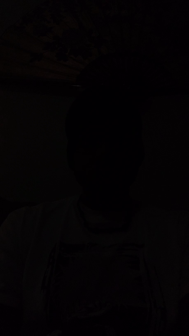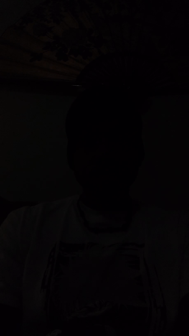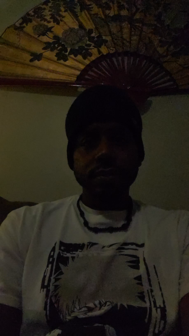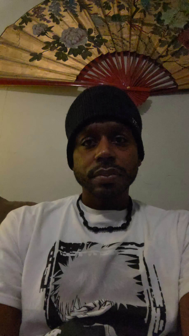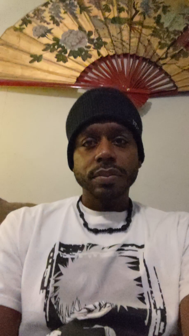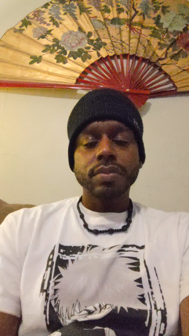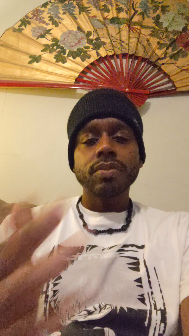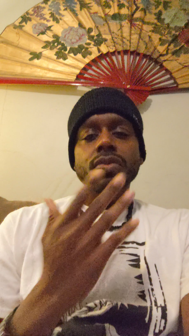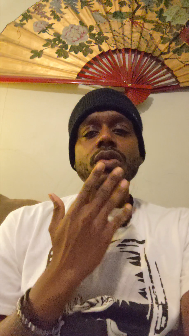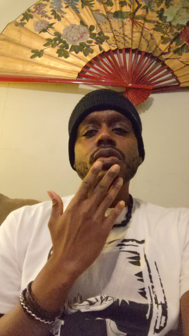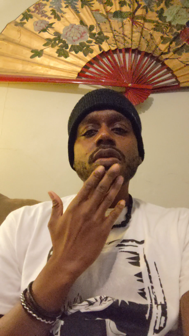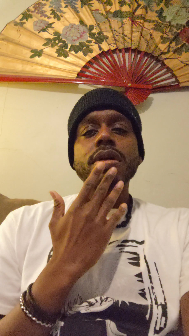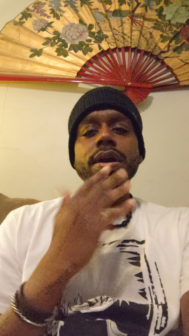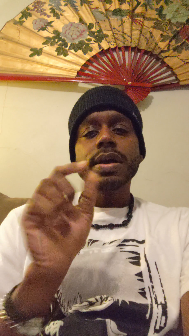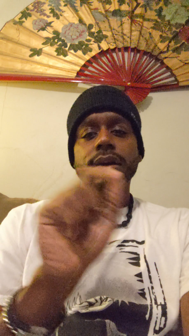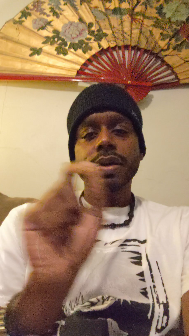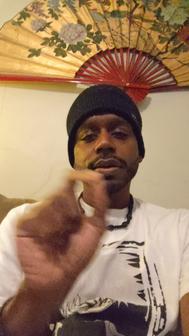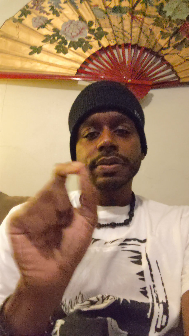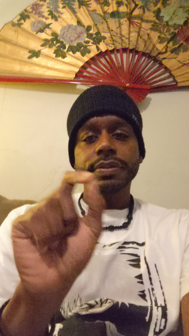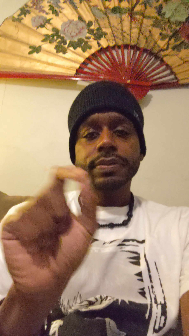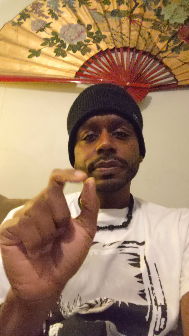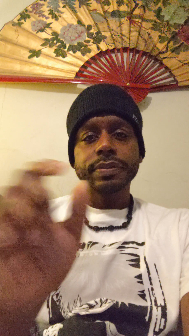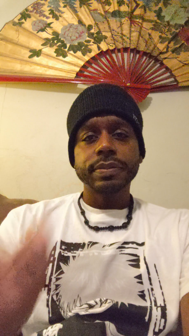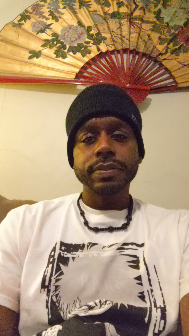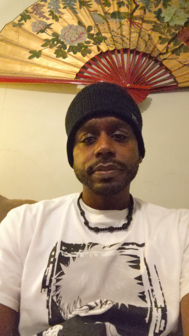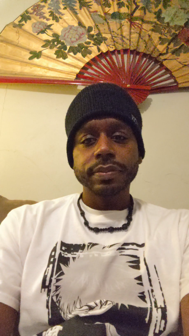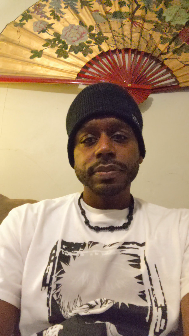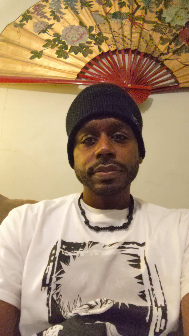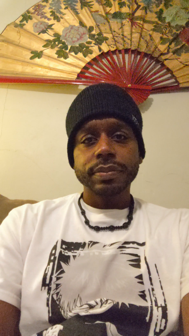crayon